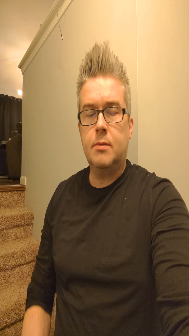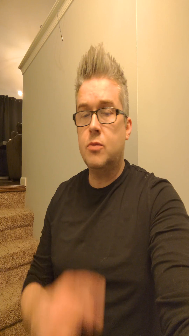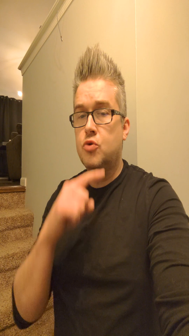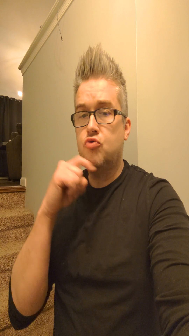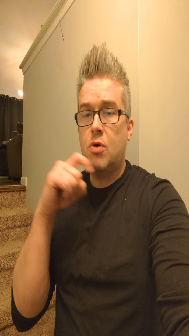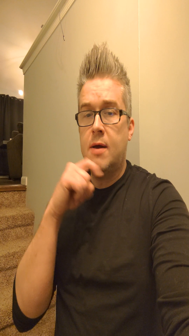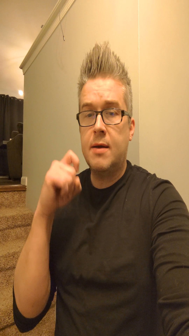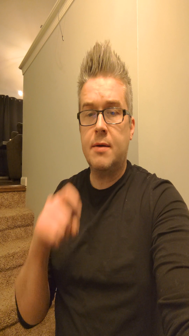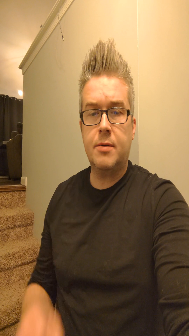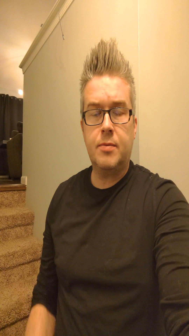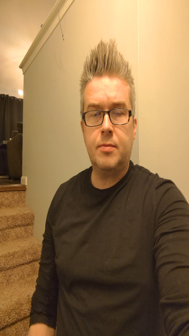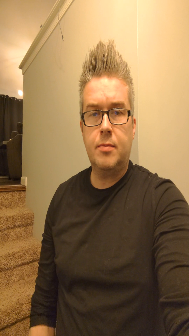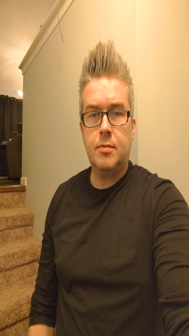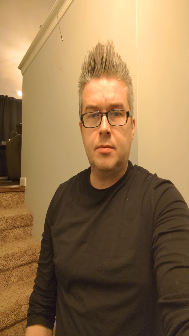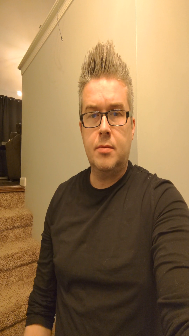dryer